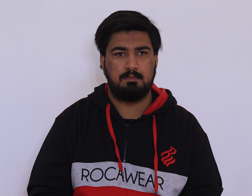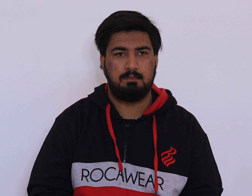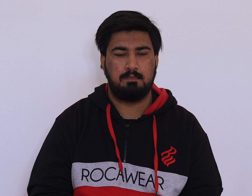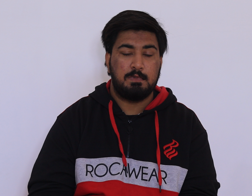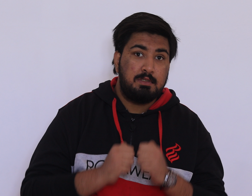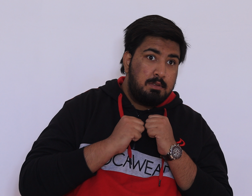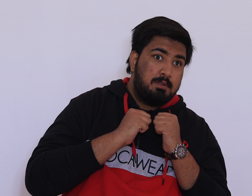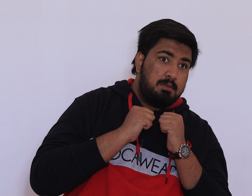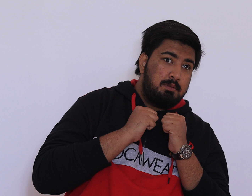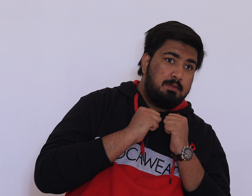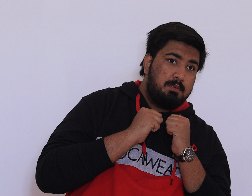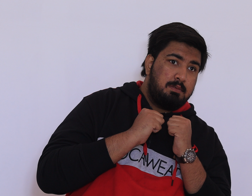scared